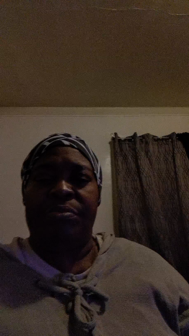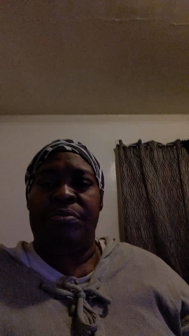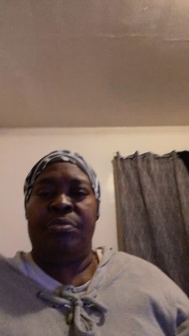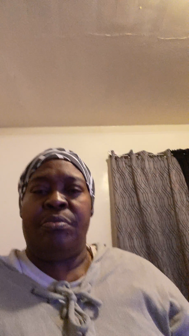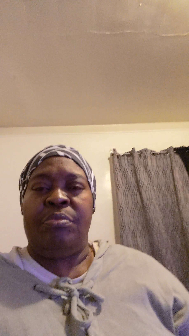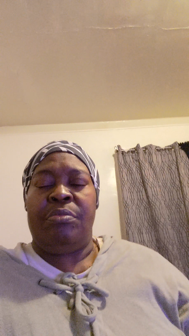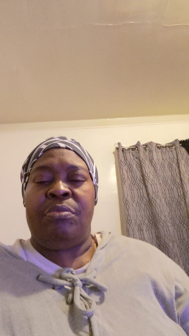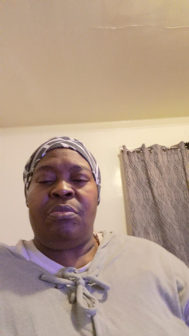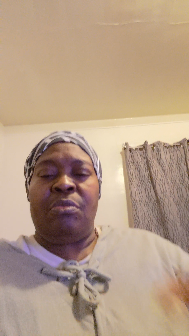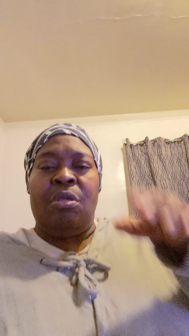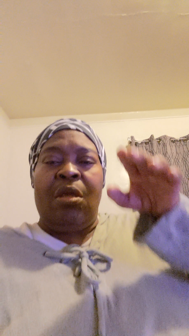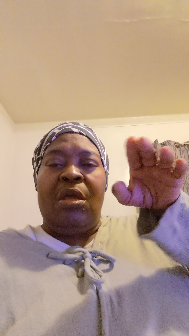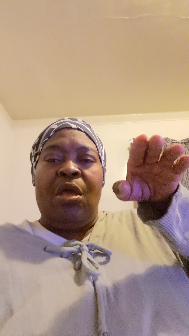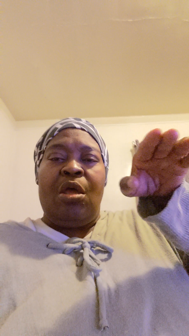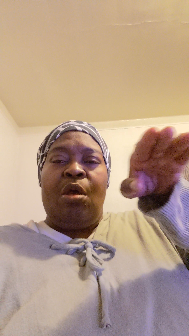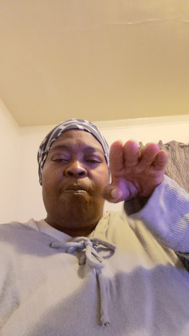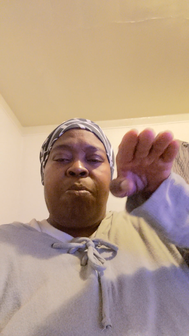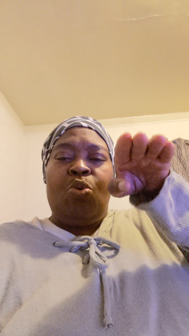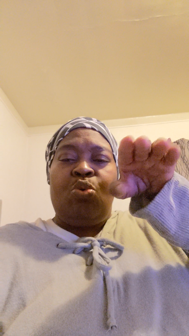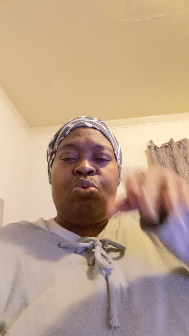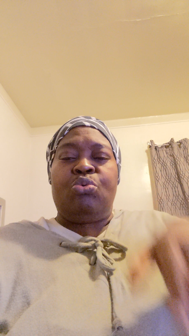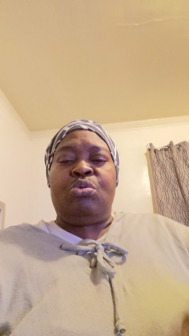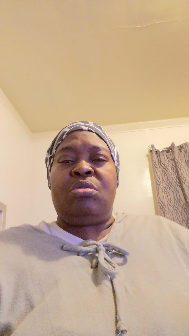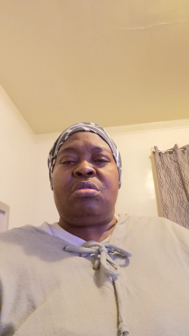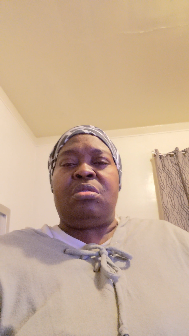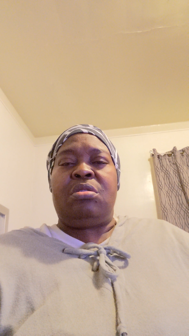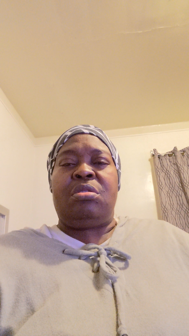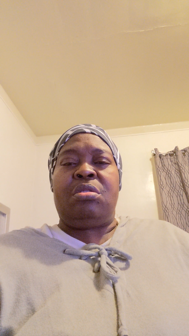boots